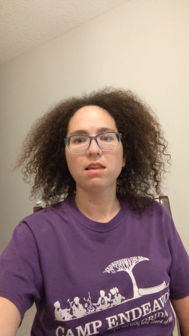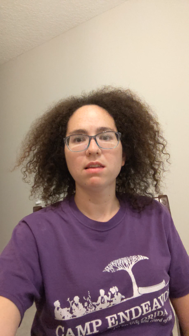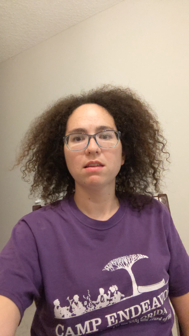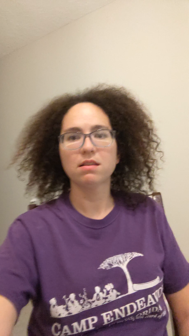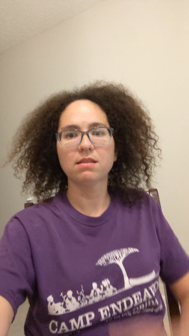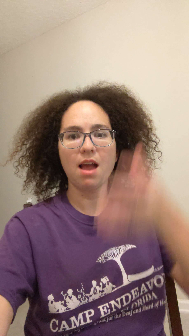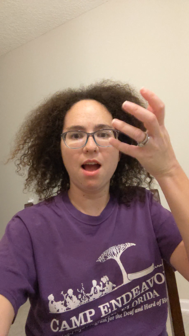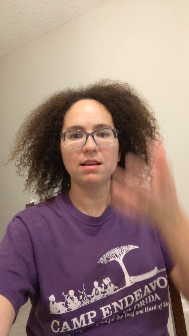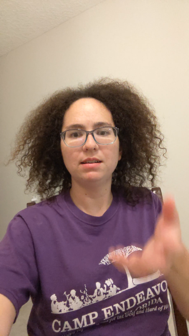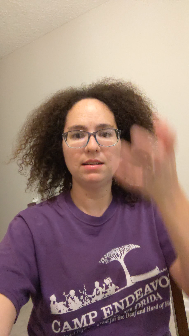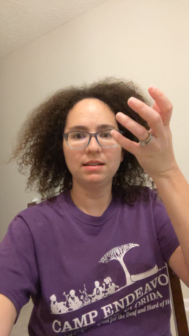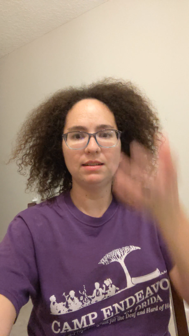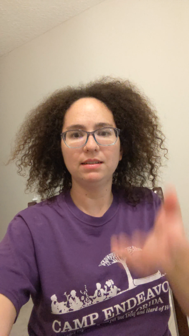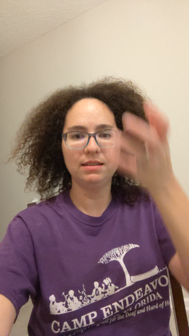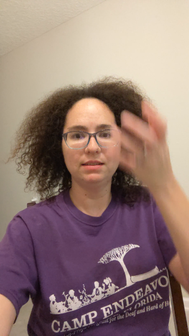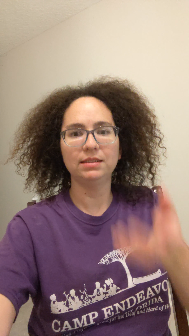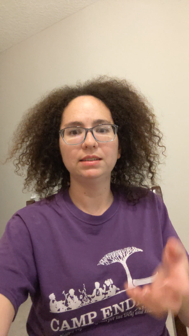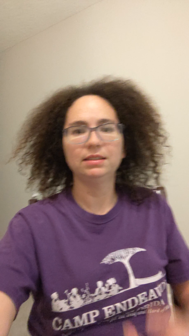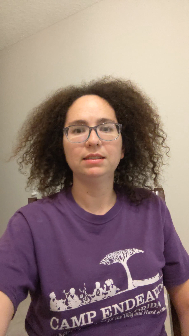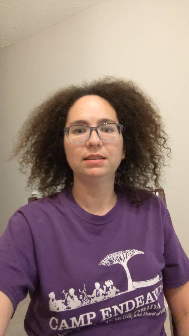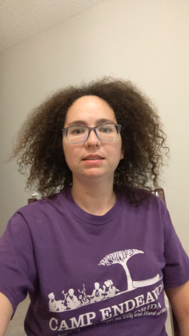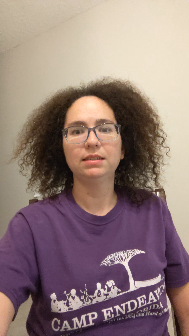heavy